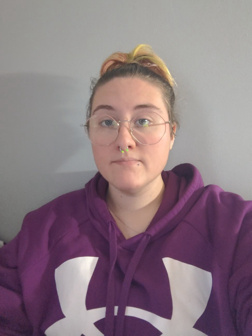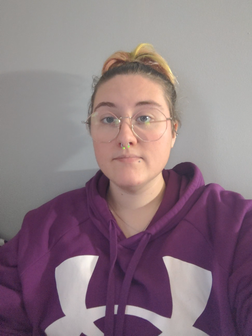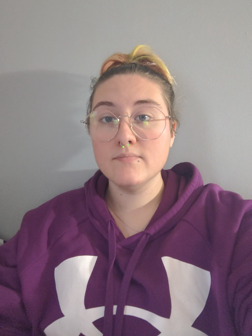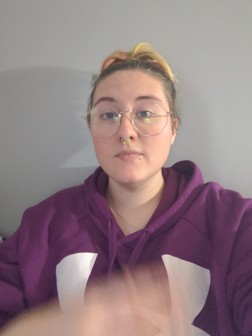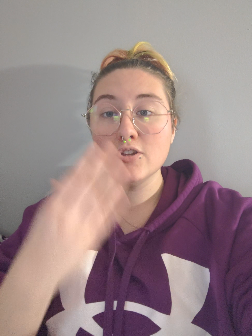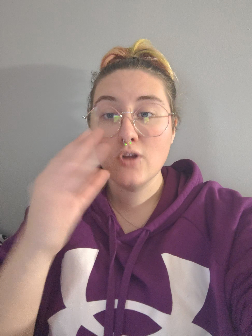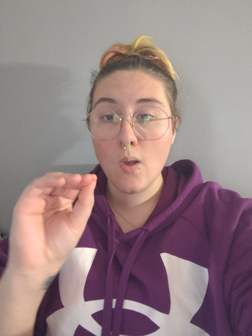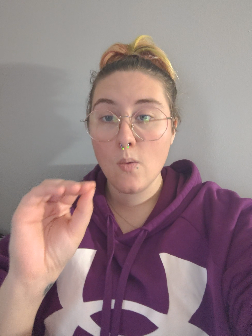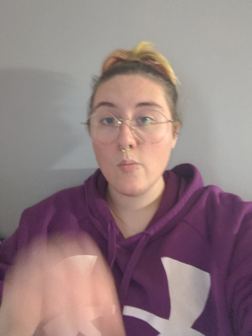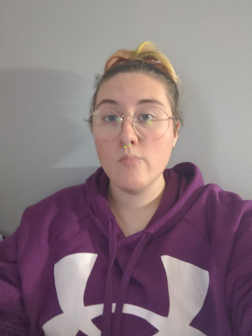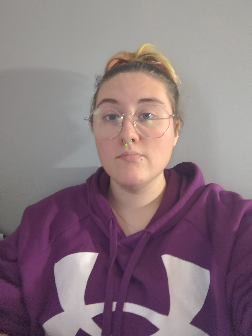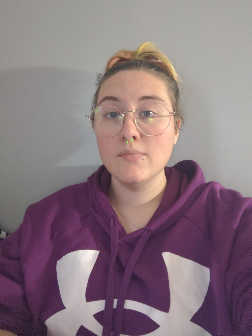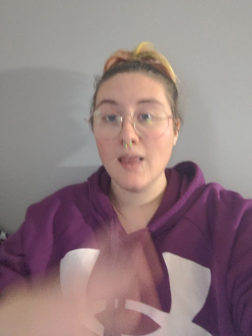go